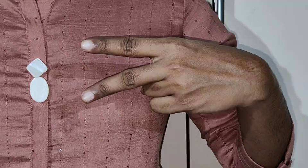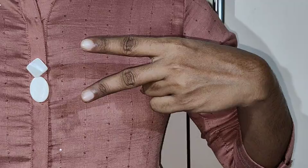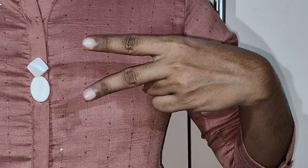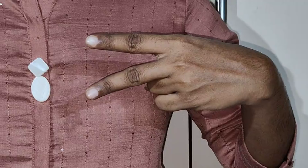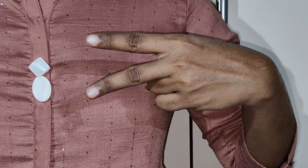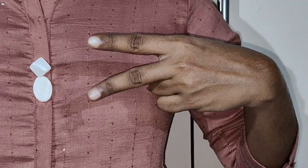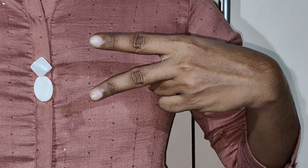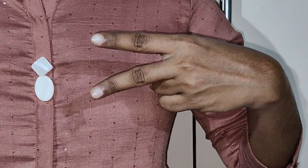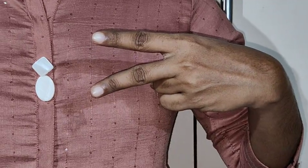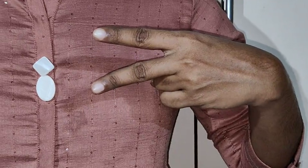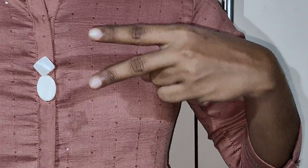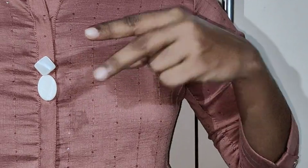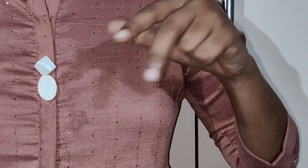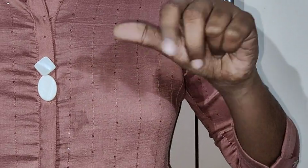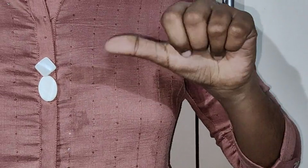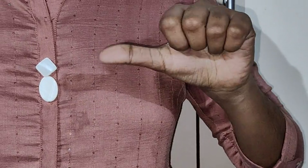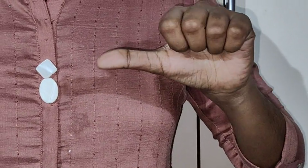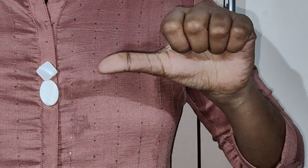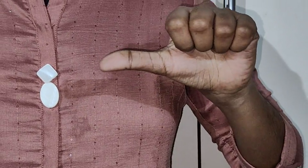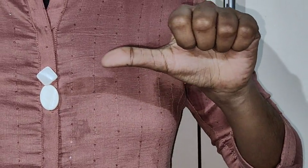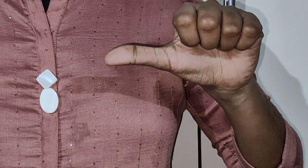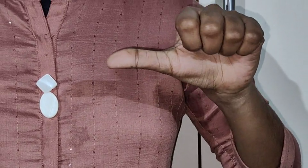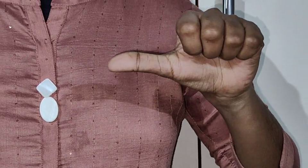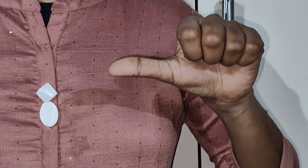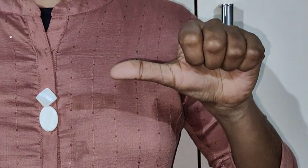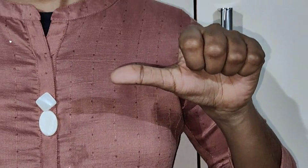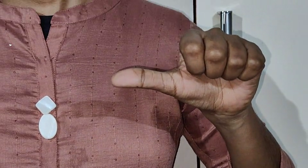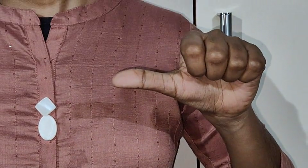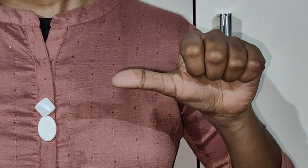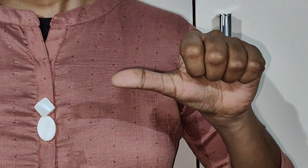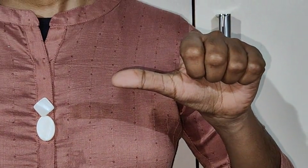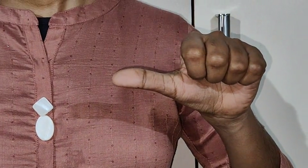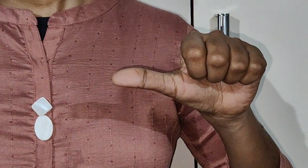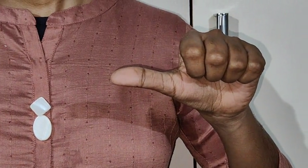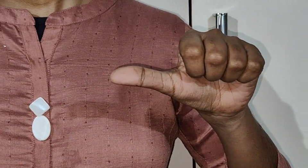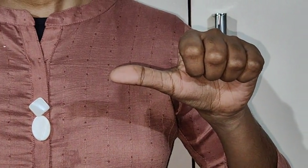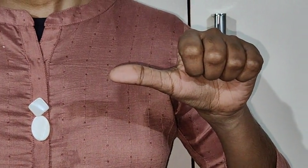ഐ